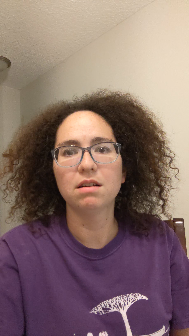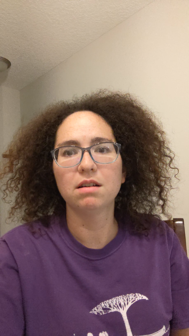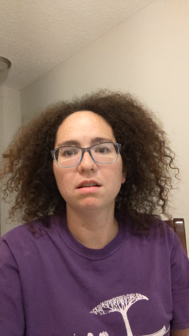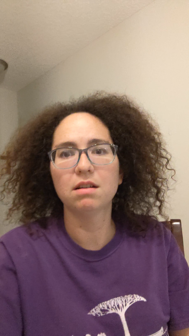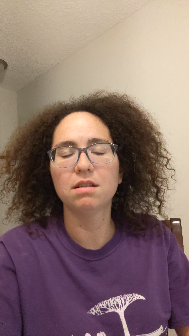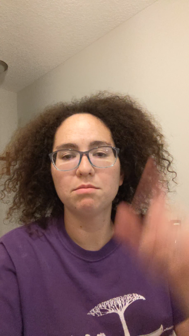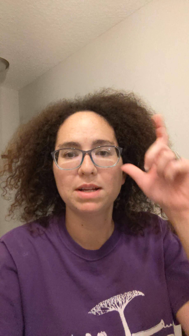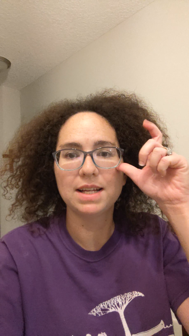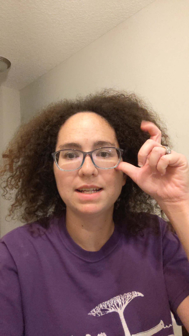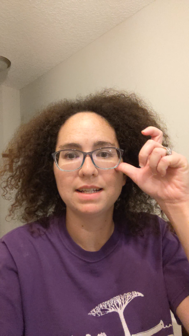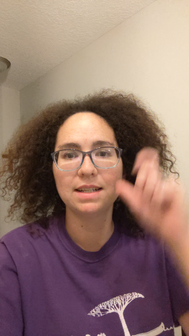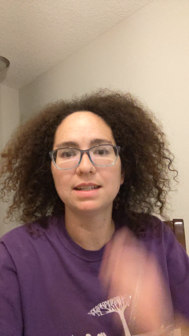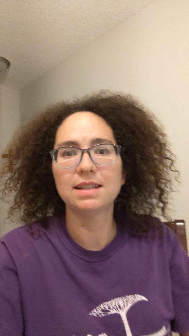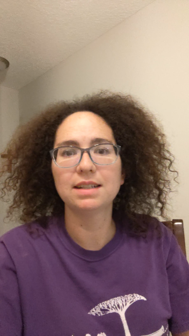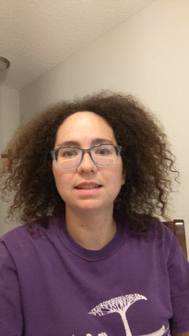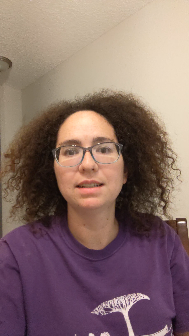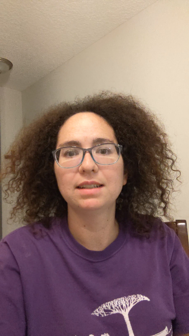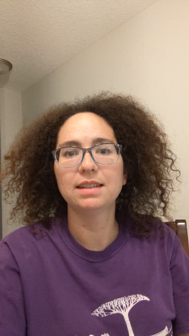camera